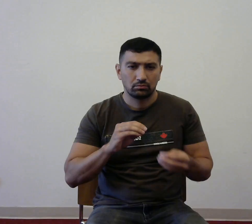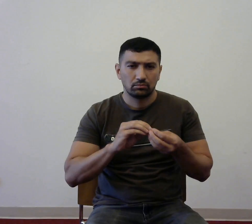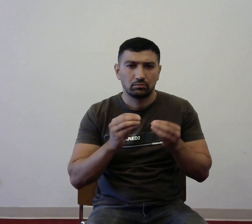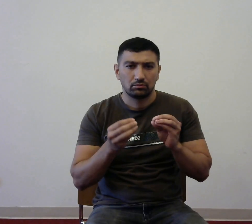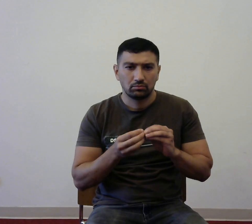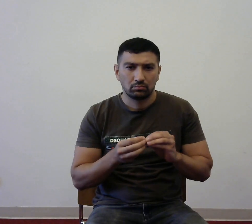problem